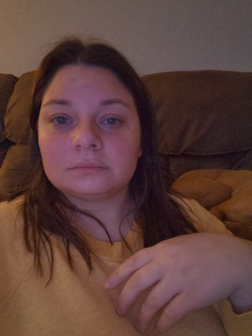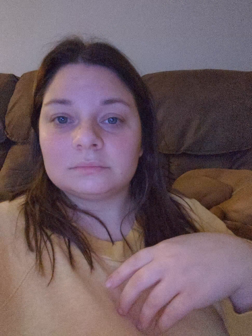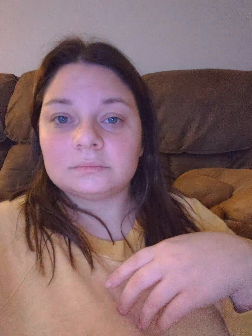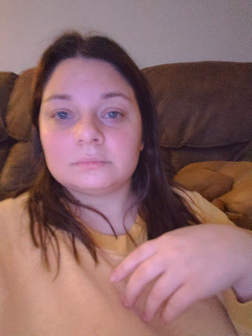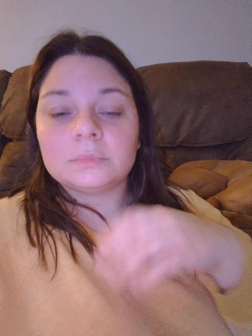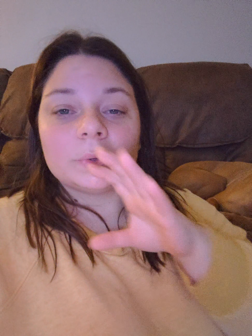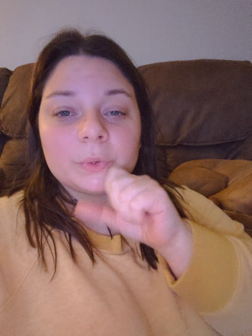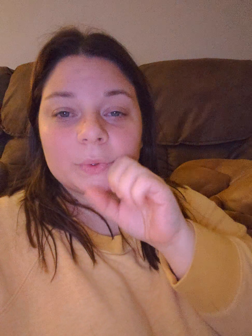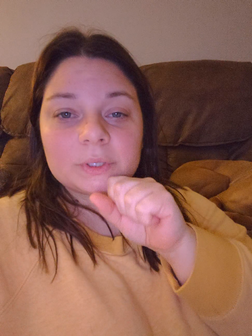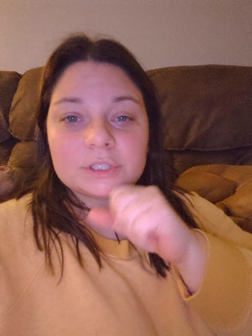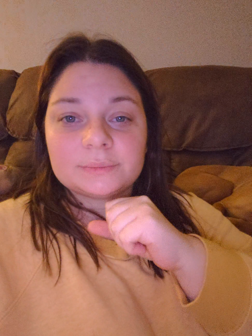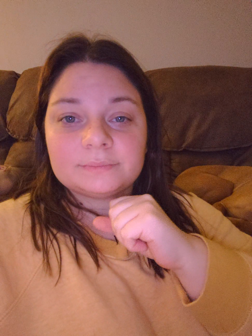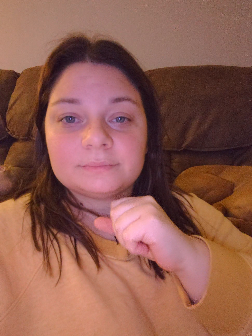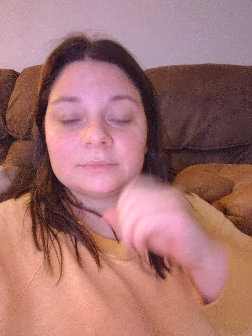orange